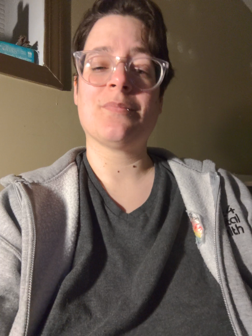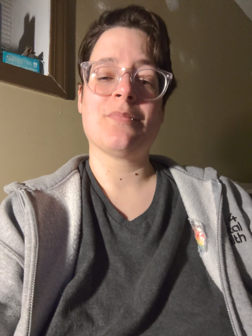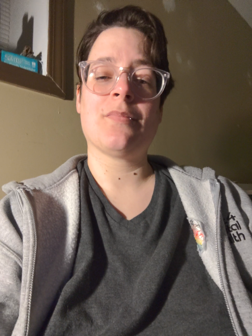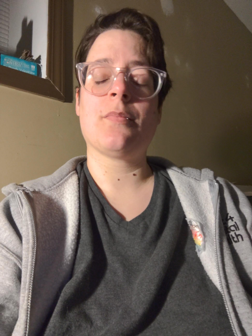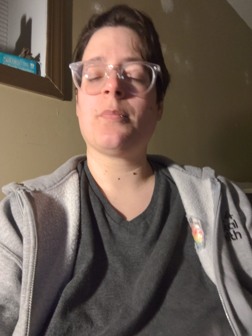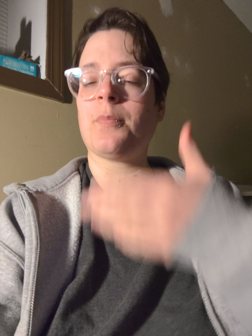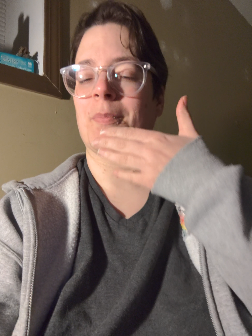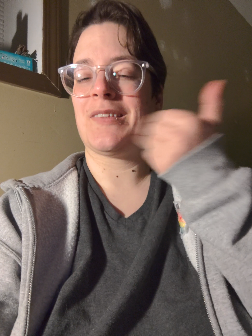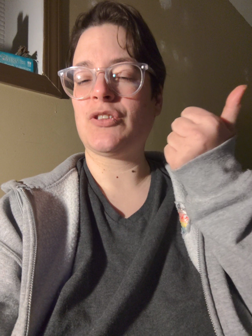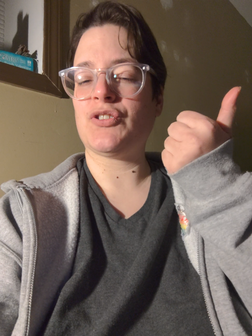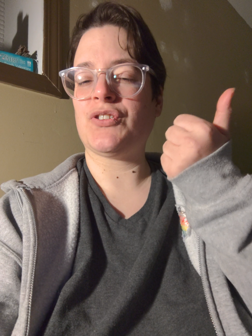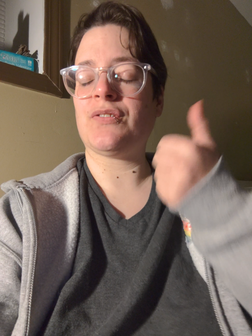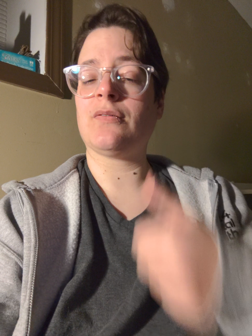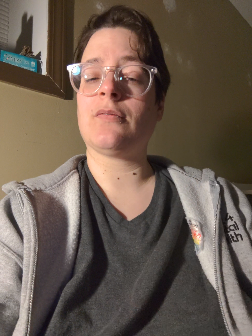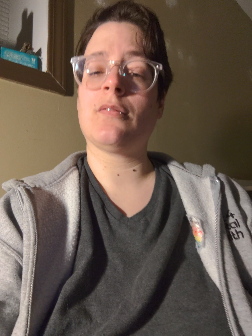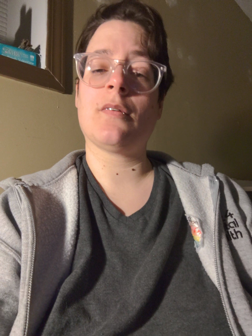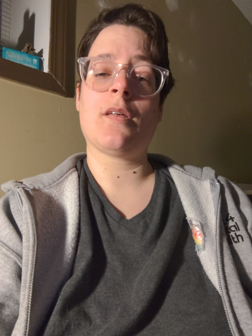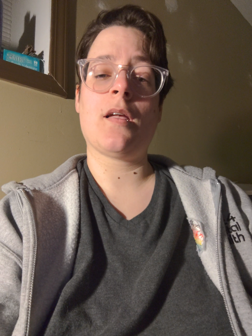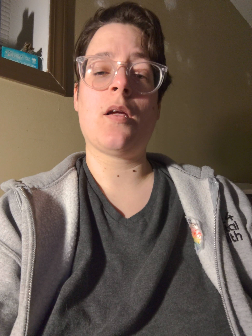better